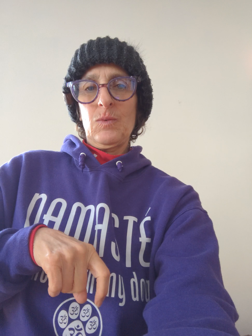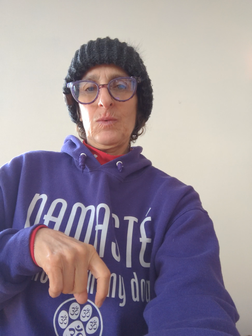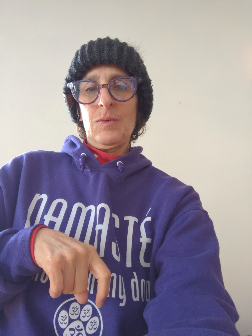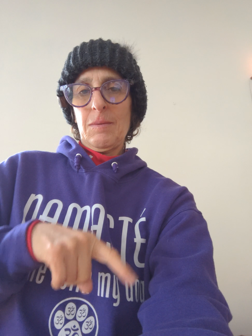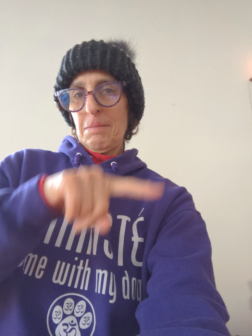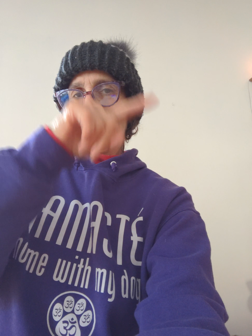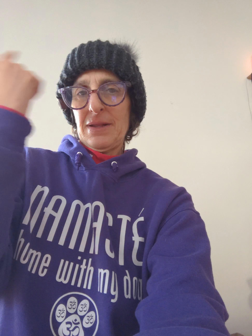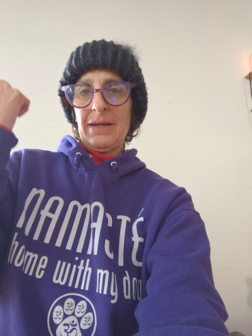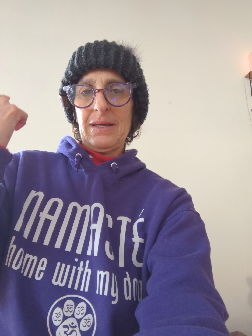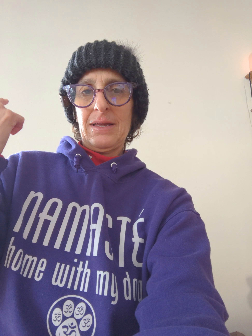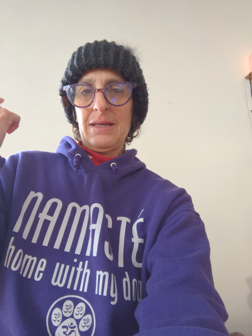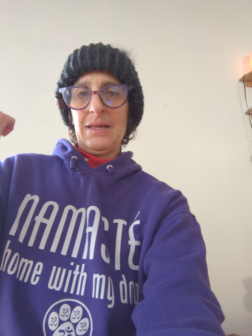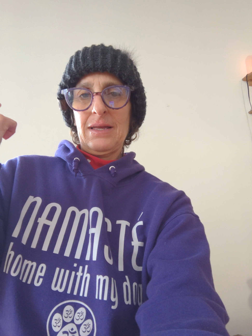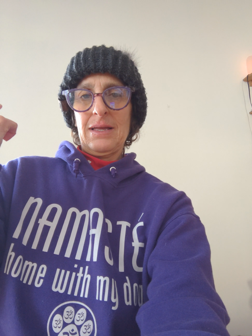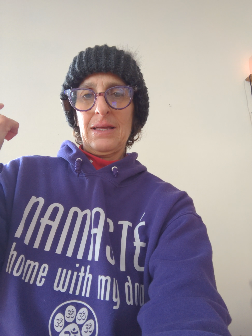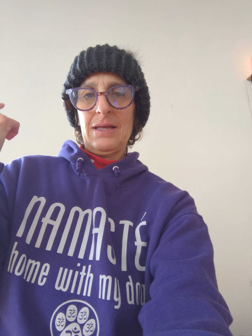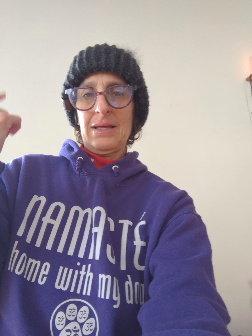black